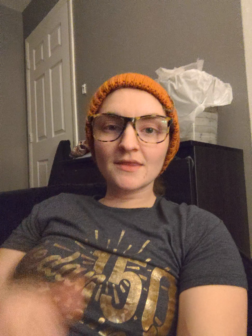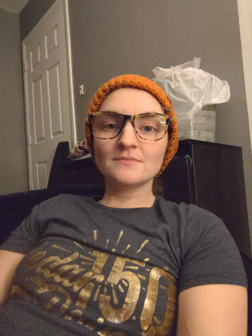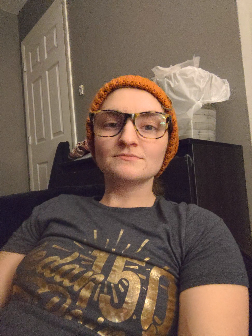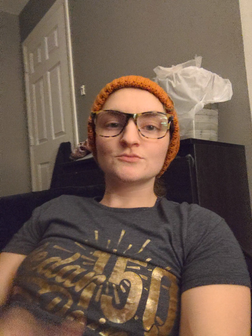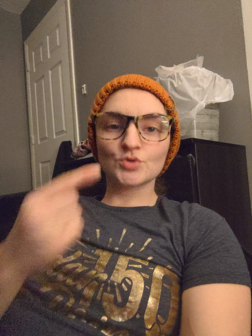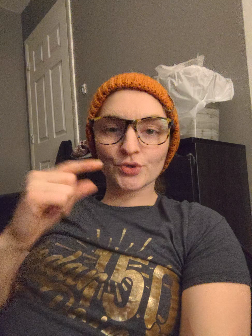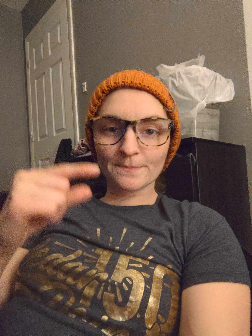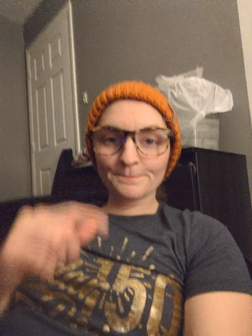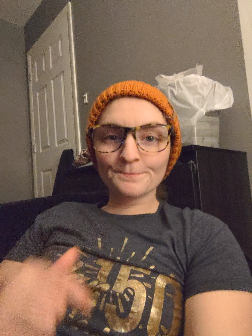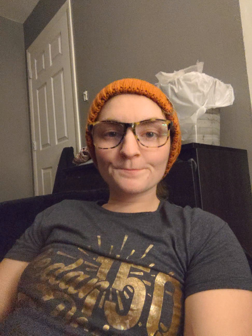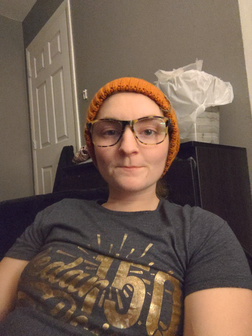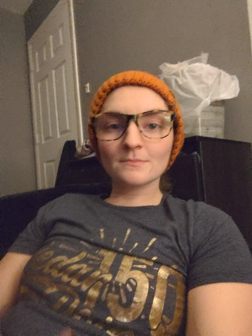green